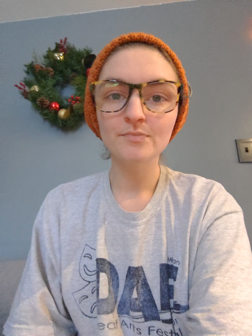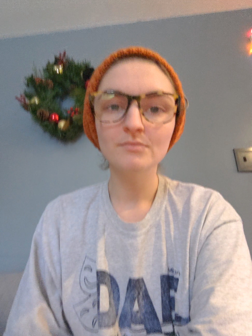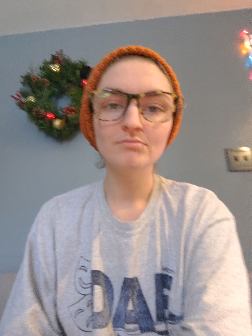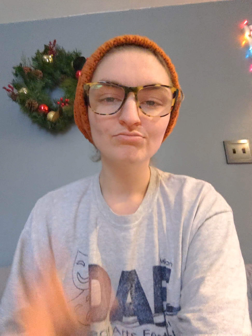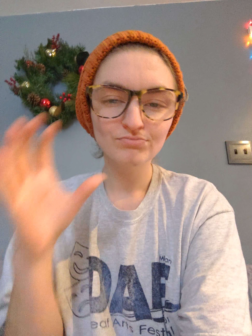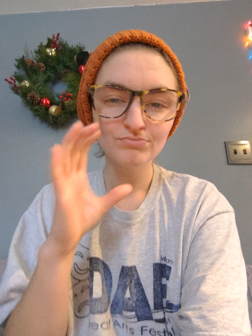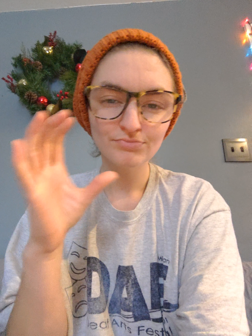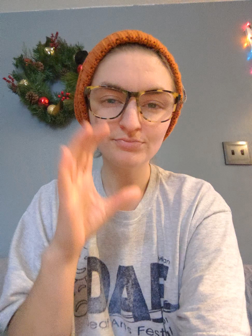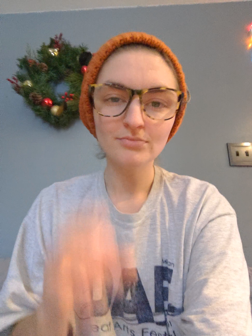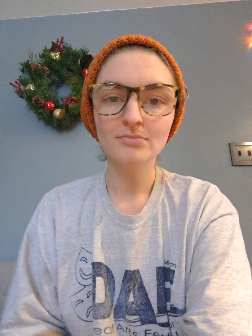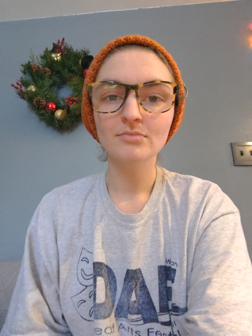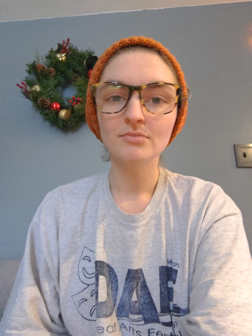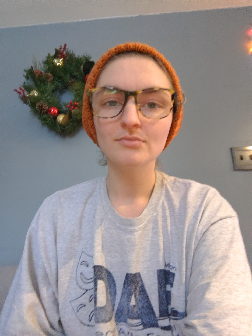cloud